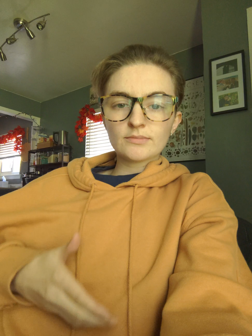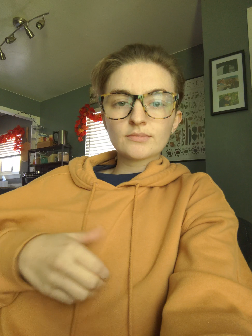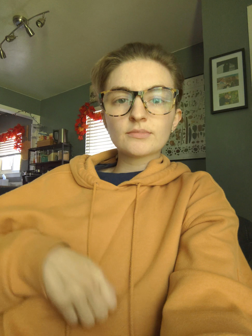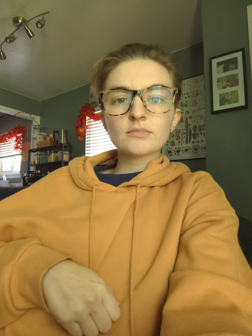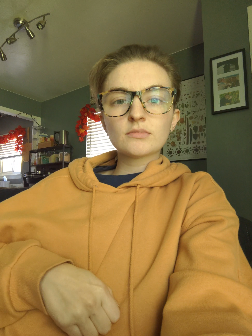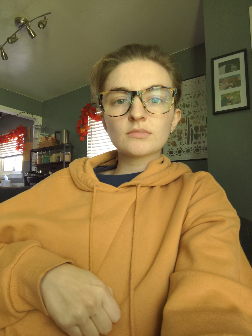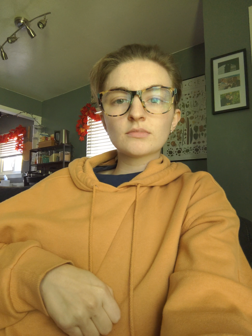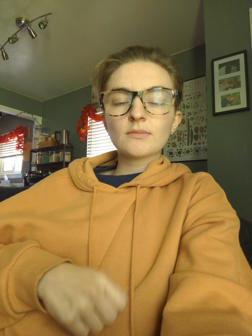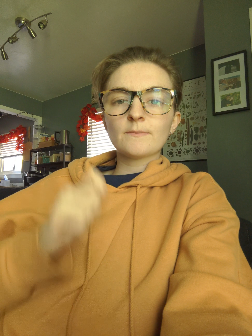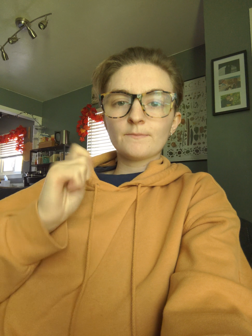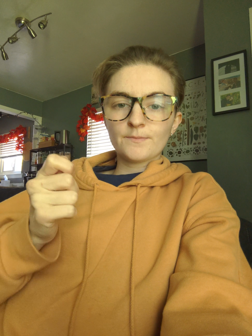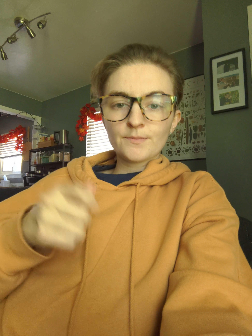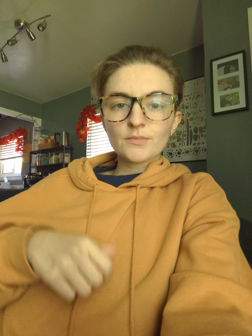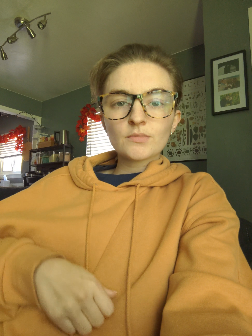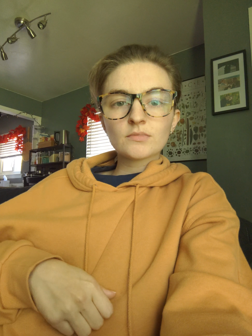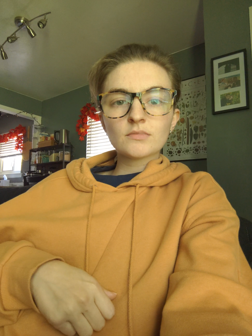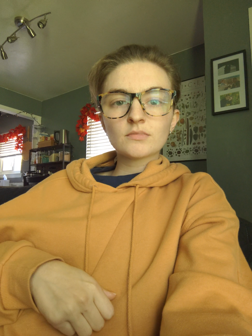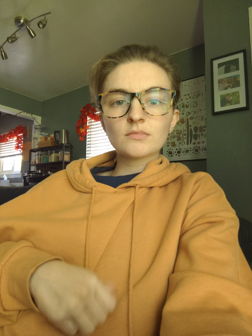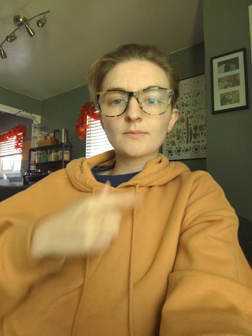bat